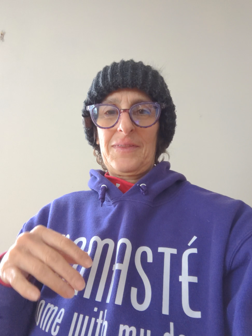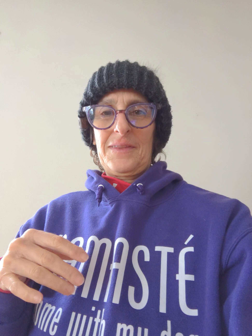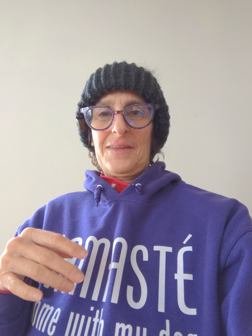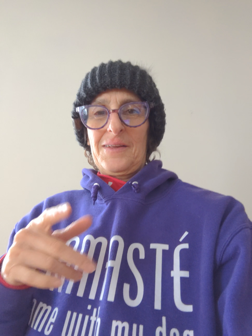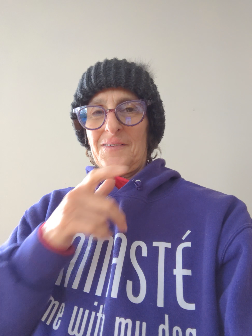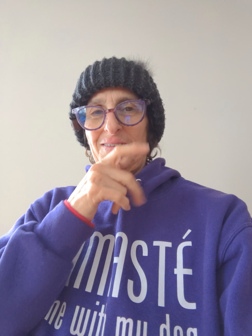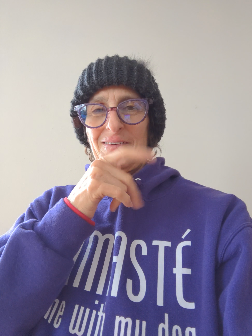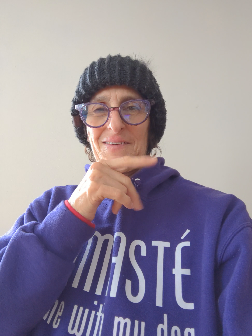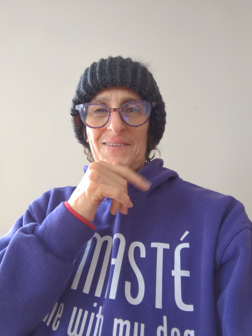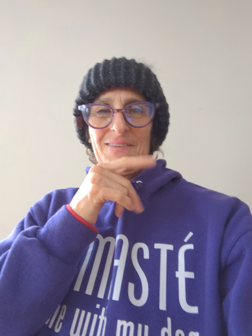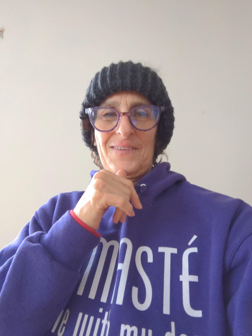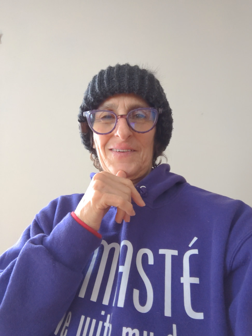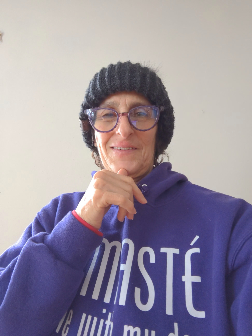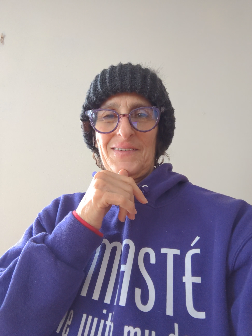who